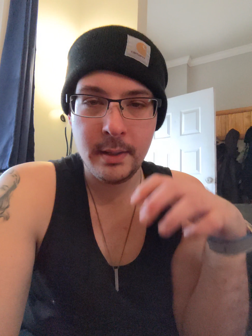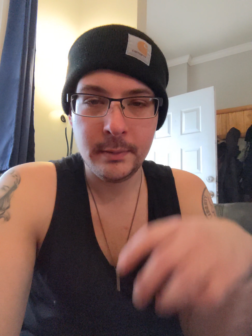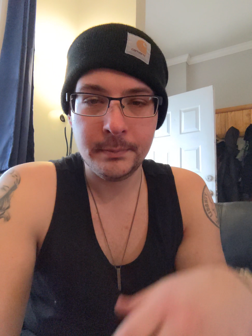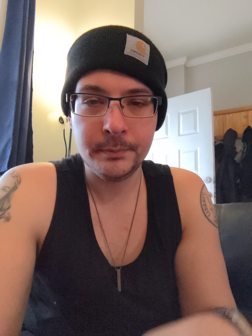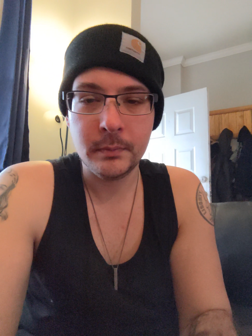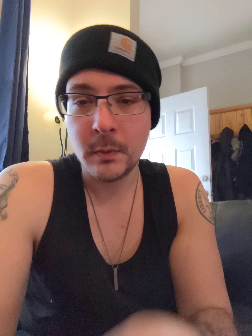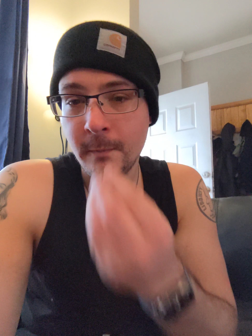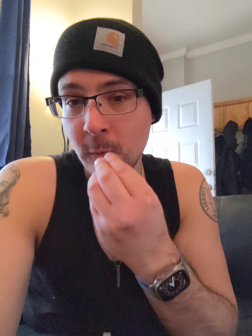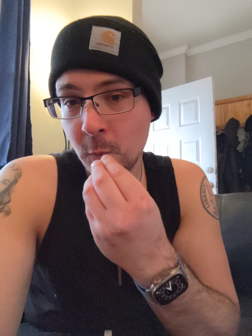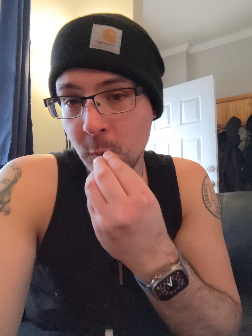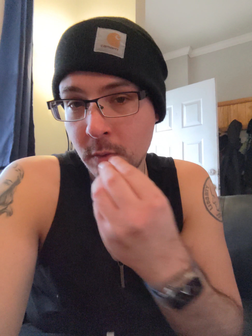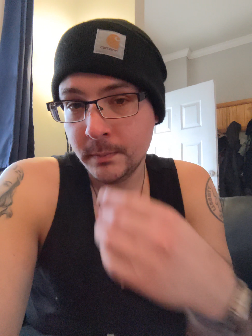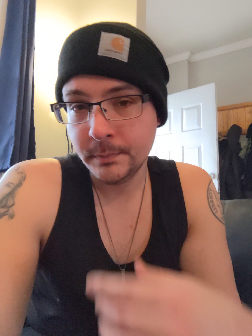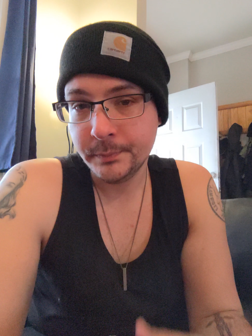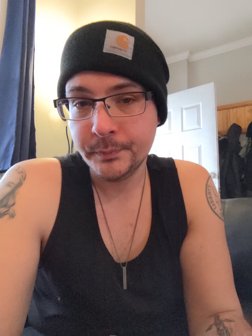food